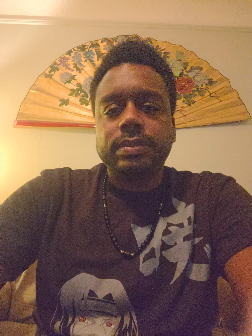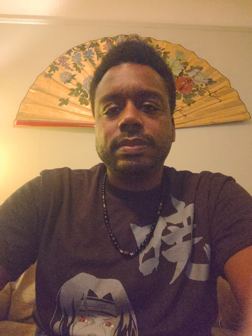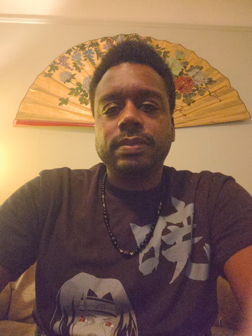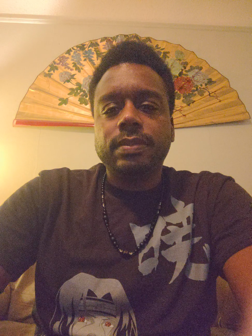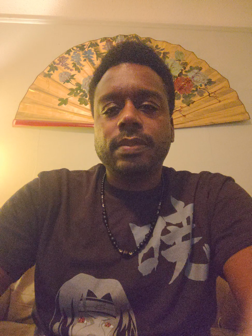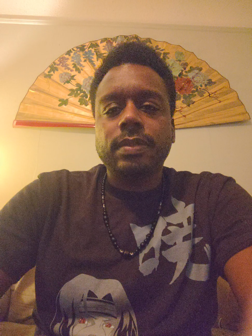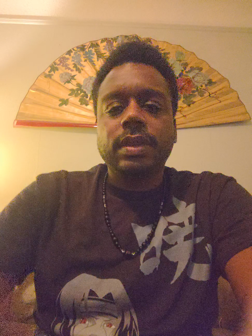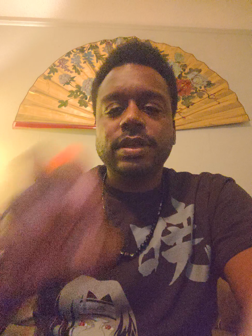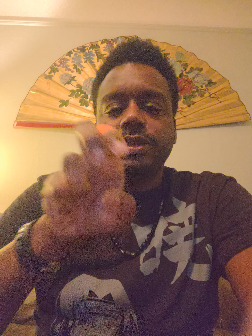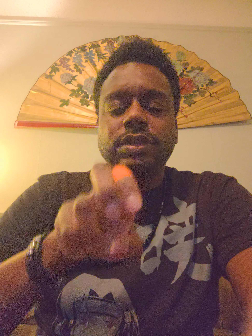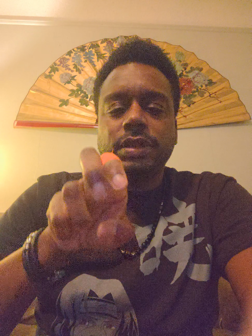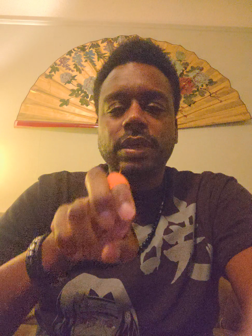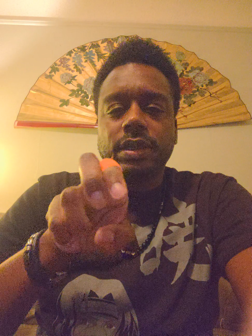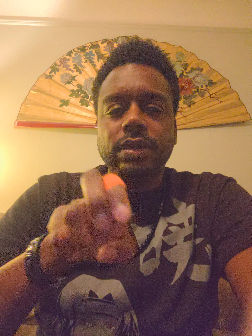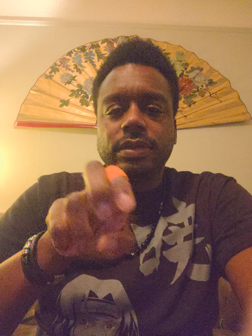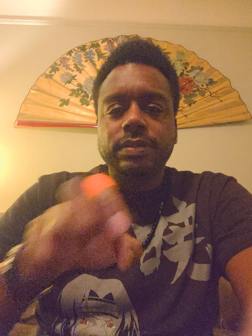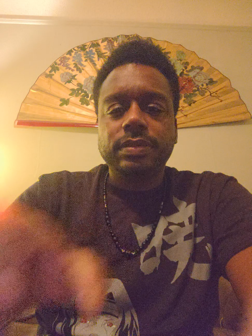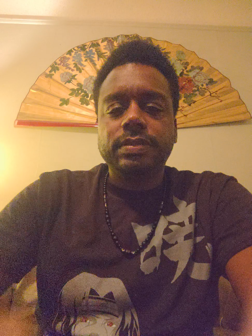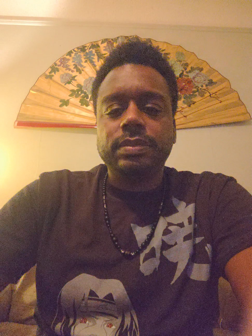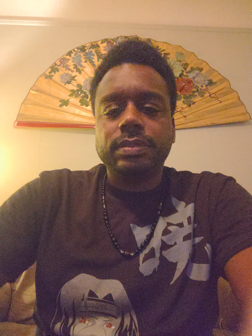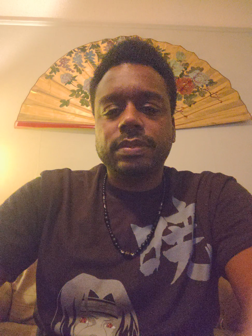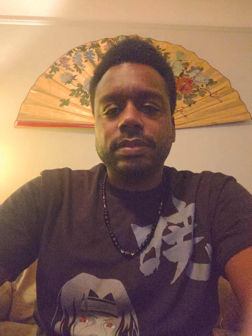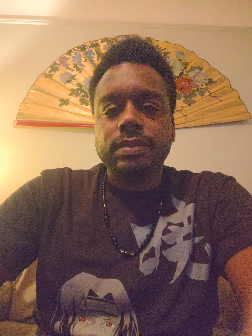chair